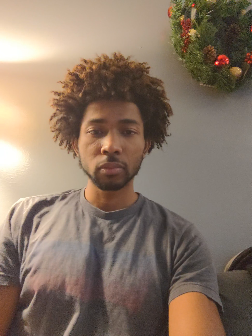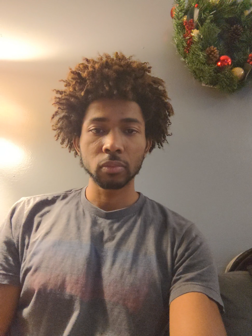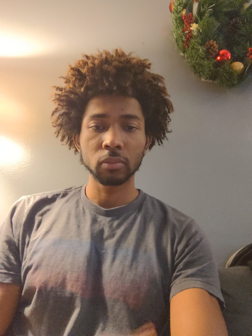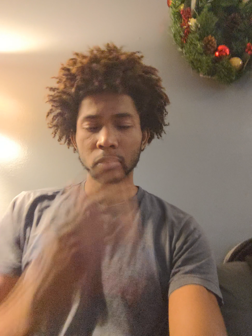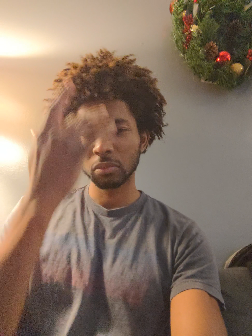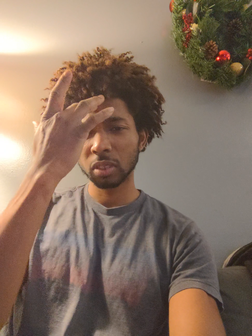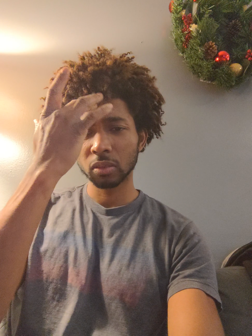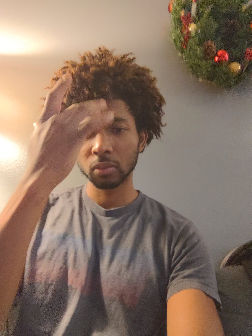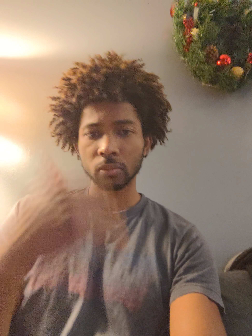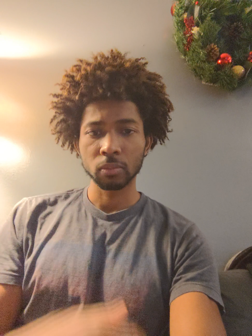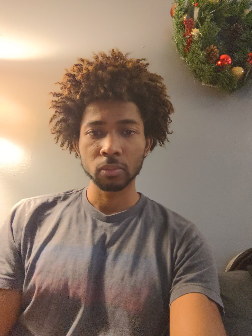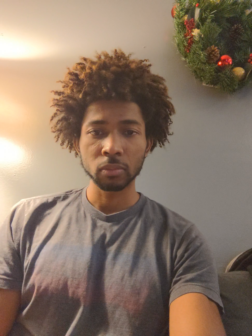sick